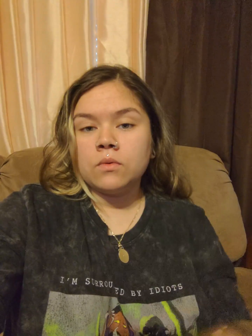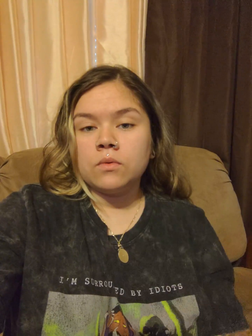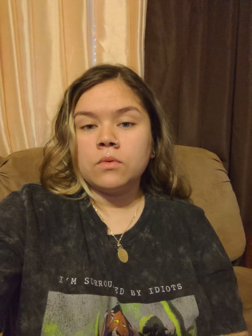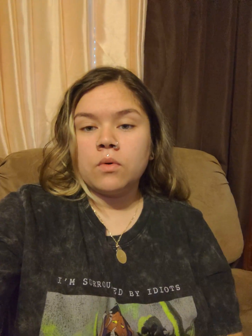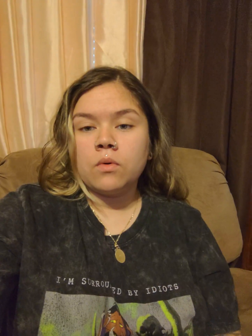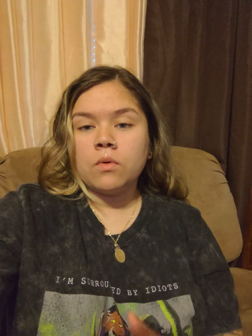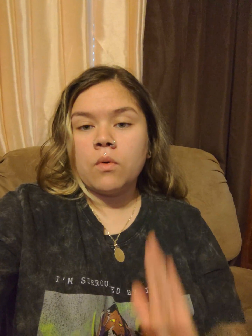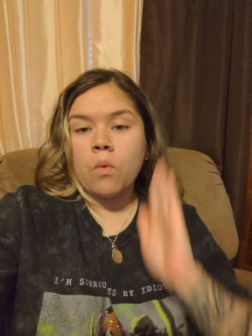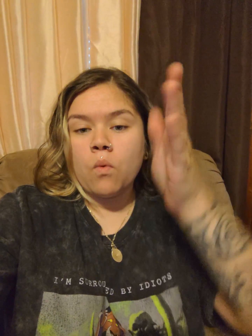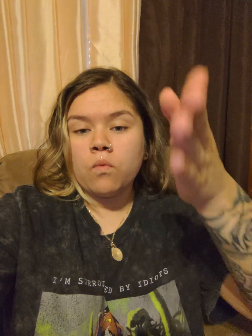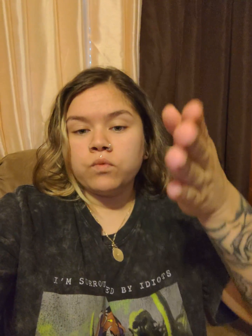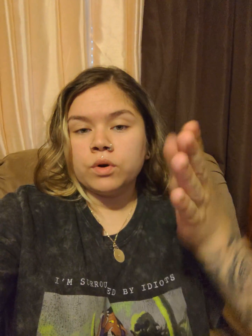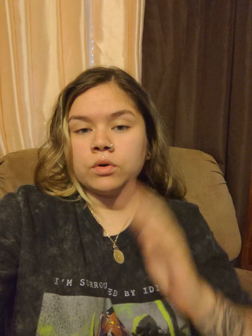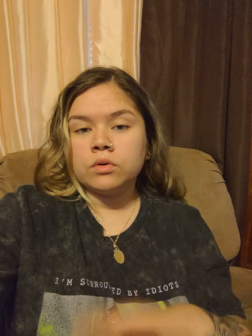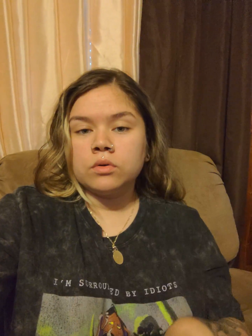over